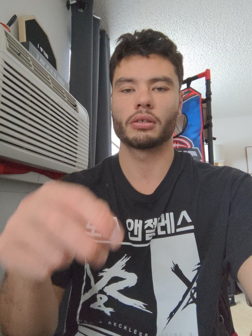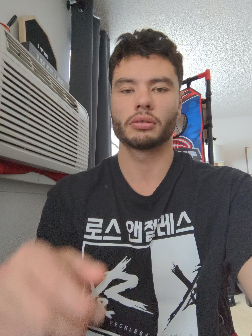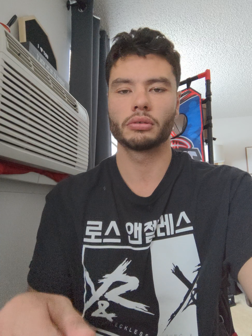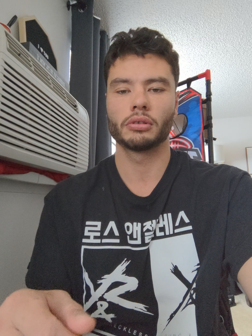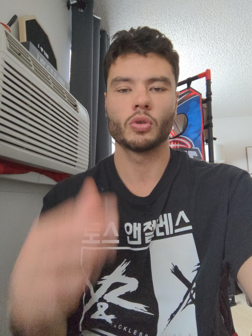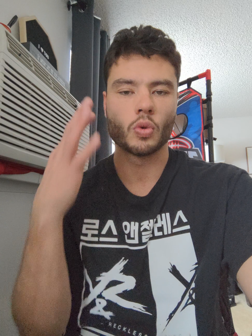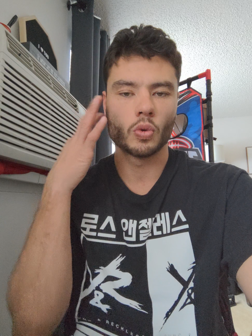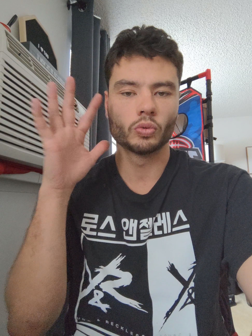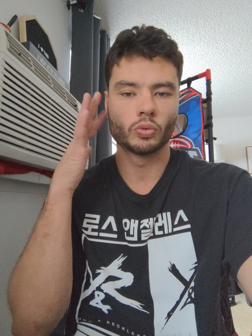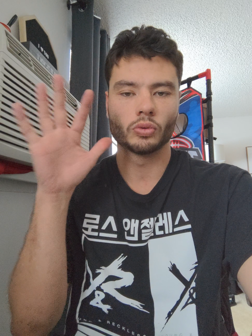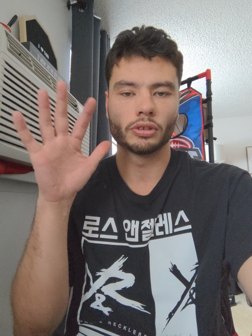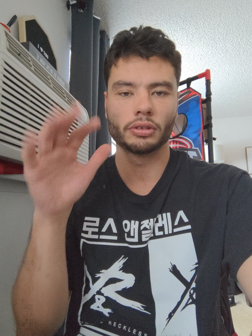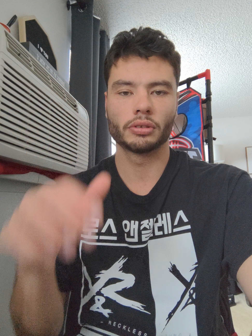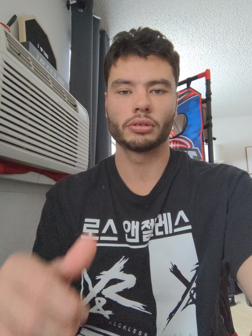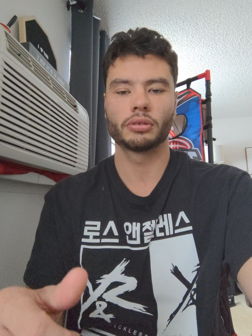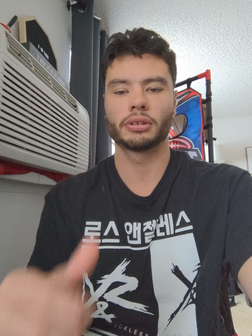noisy